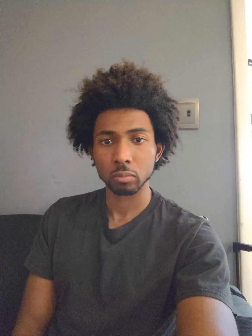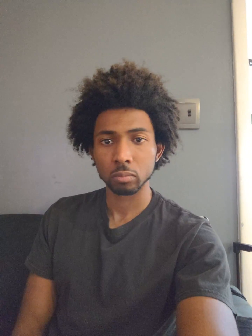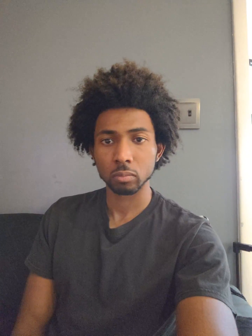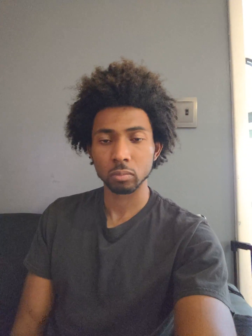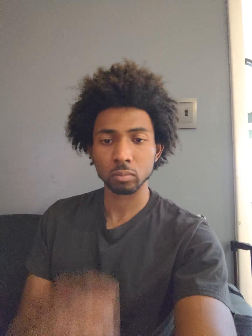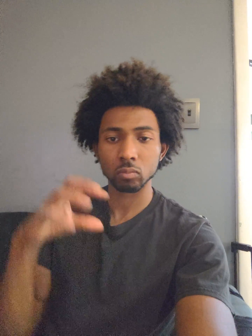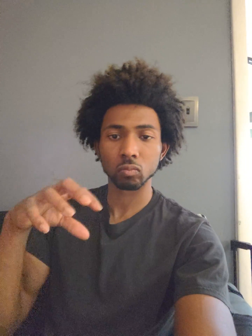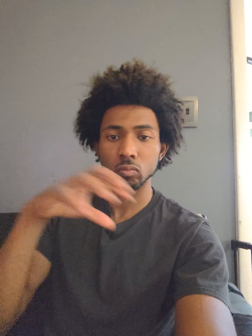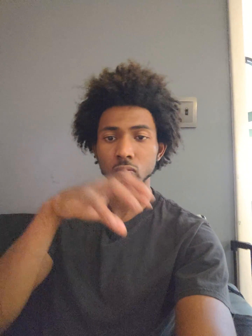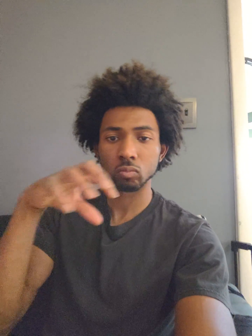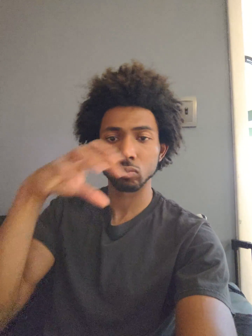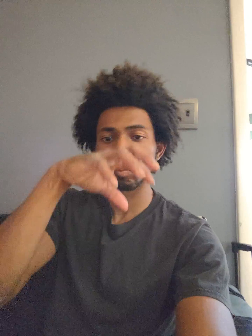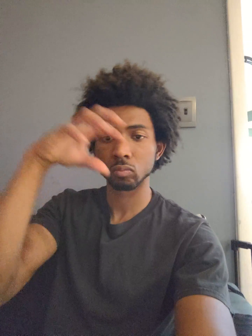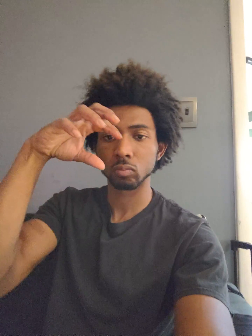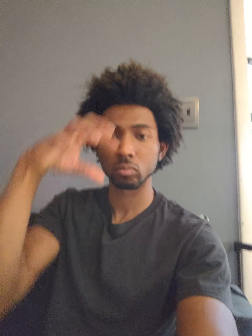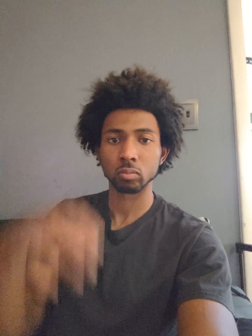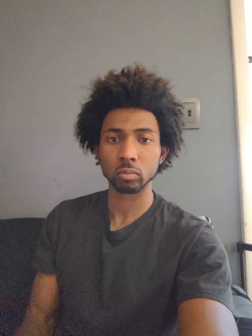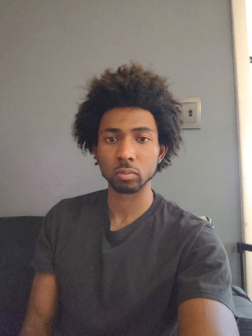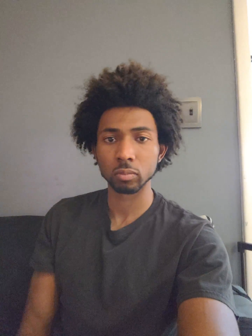block